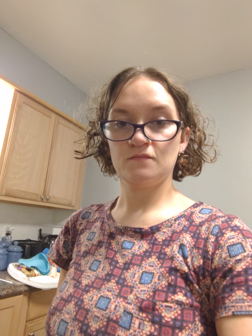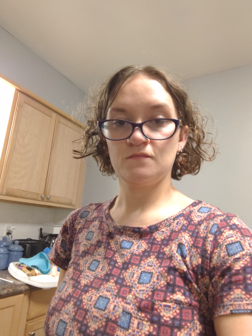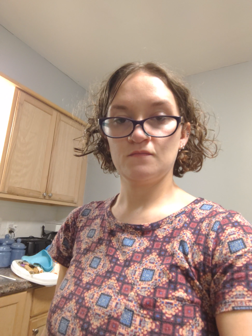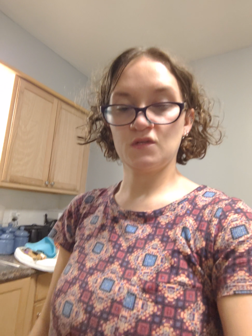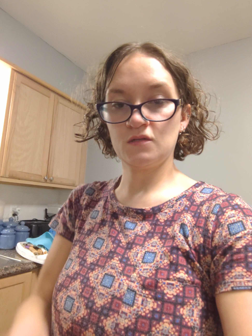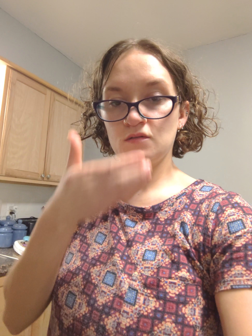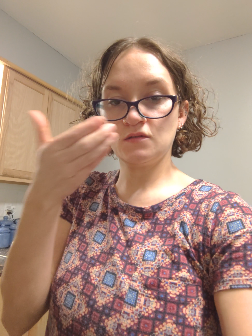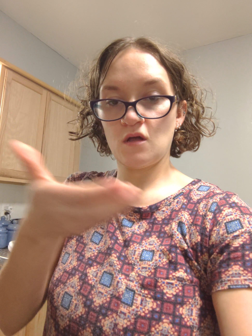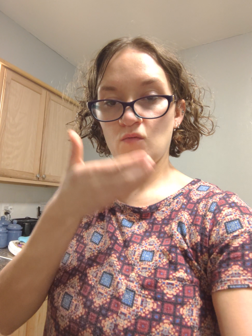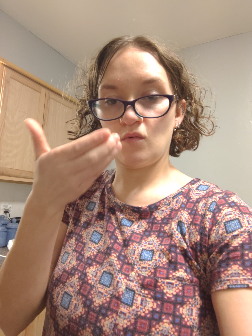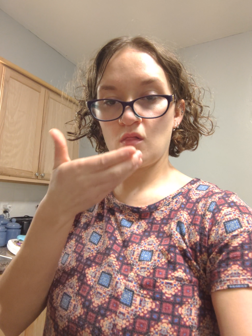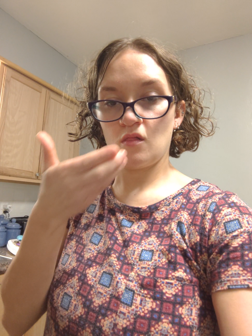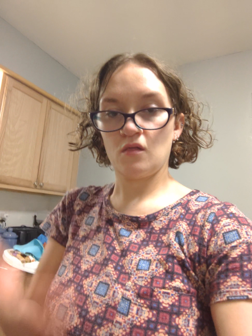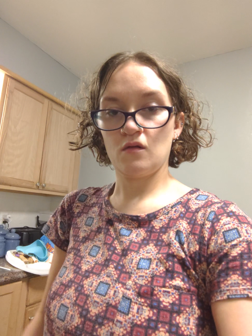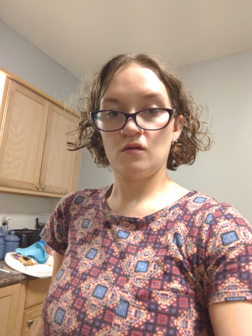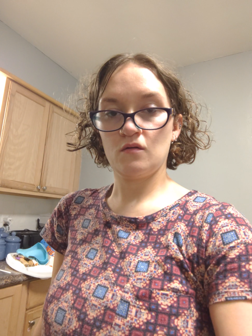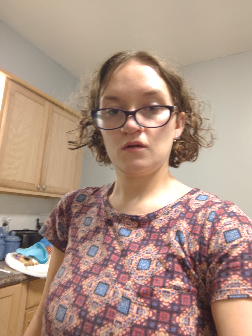cereal